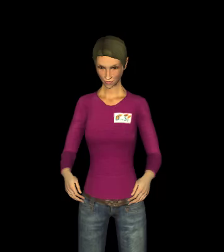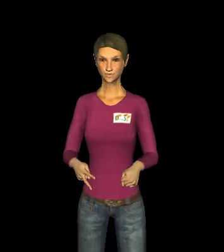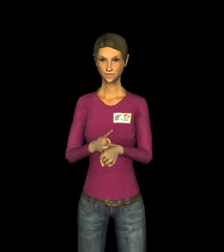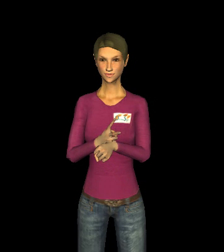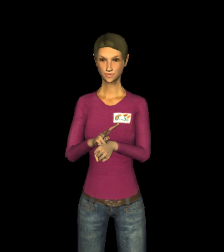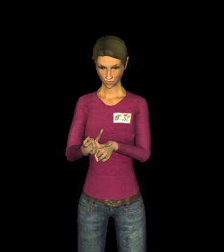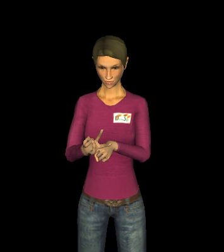خطر